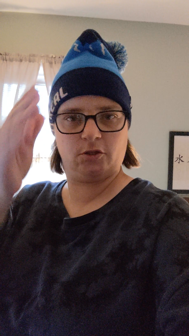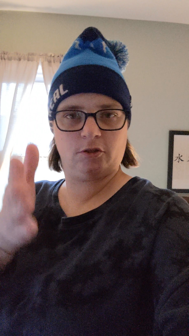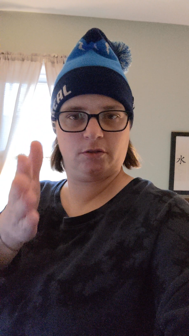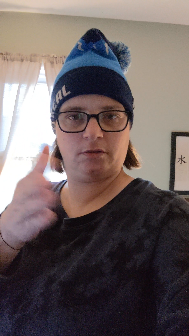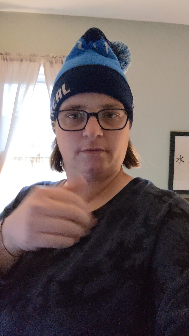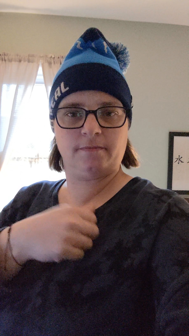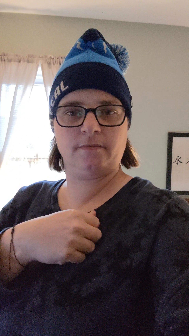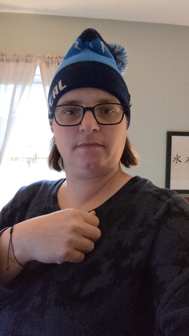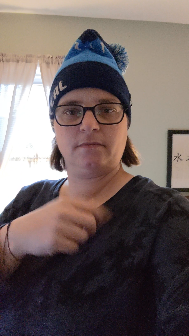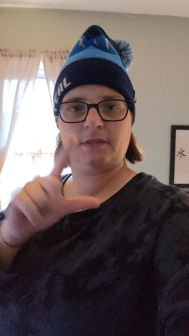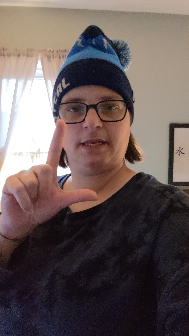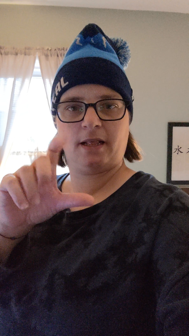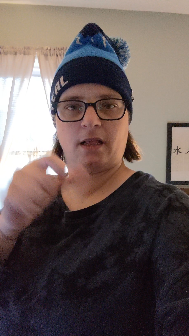leg